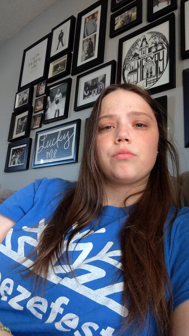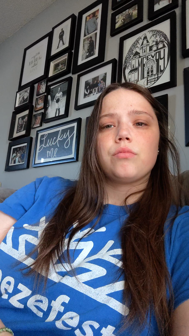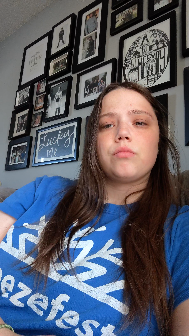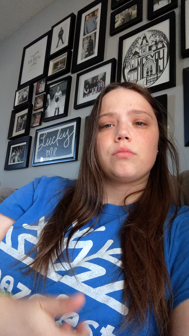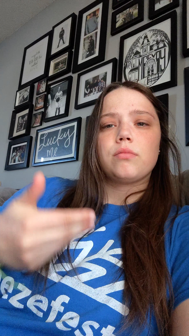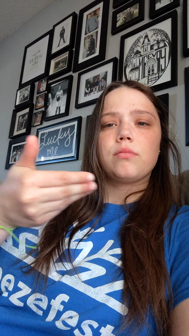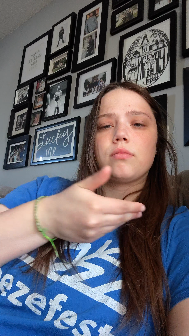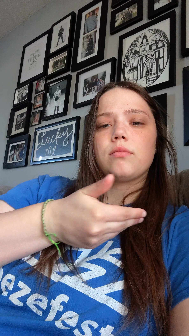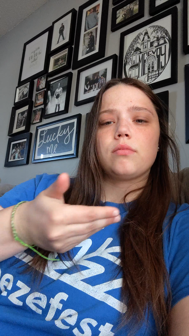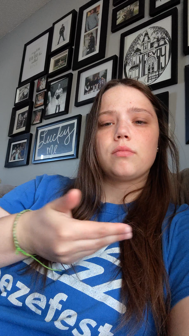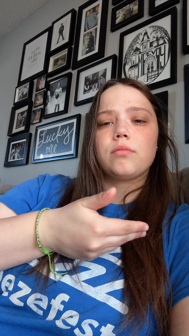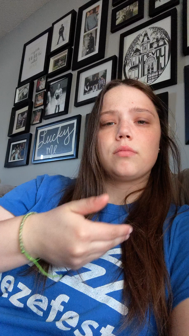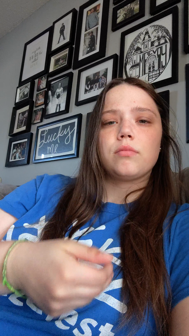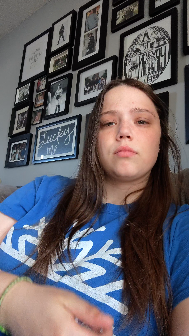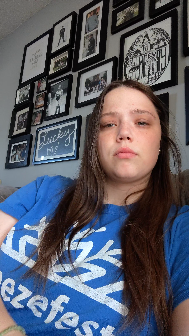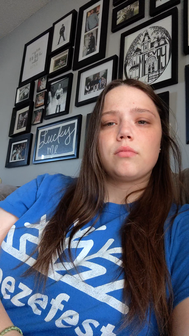baby